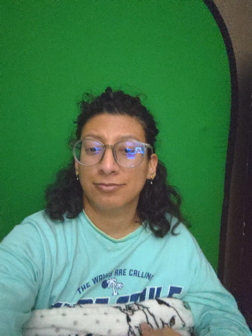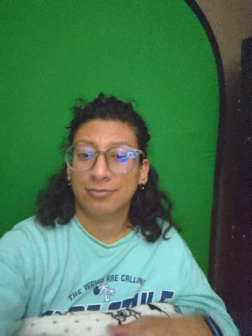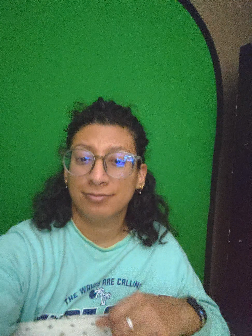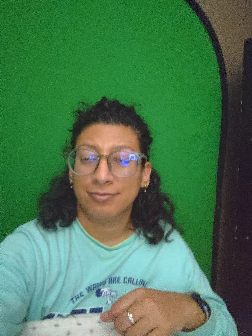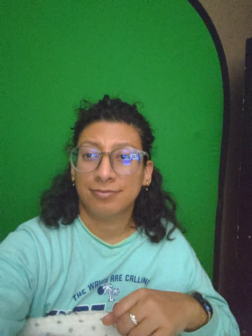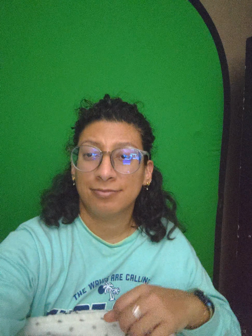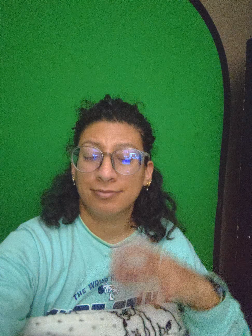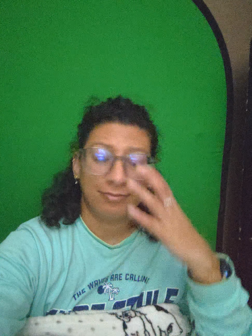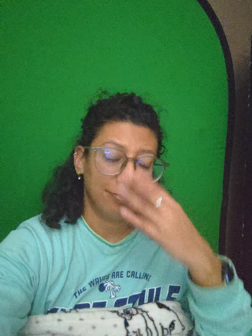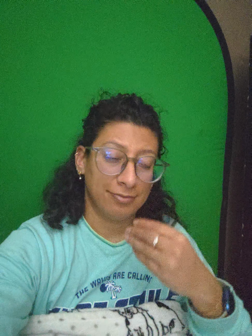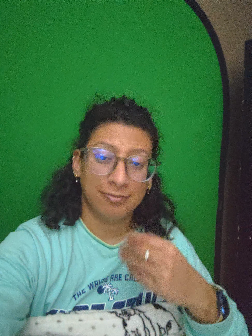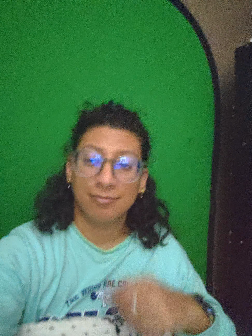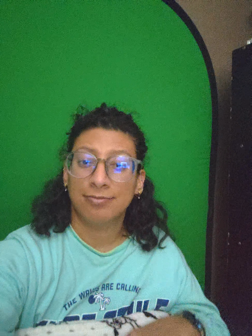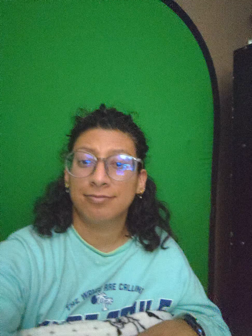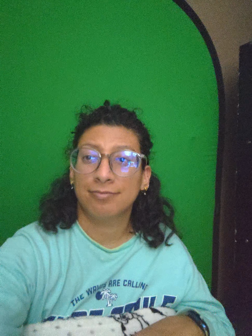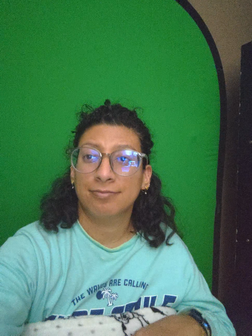nap